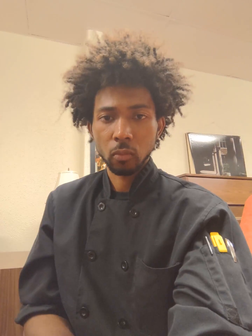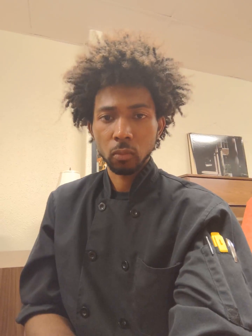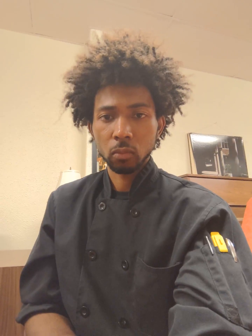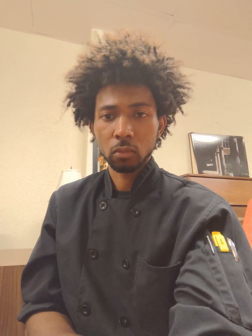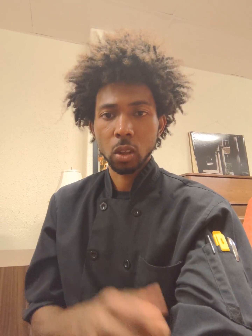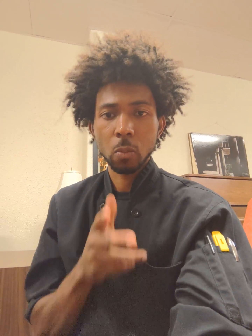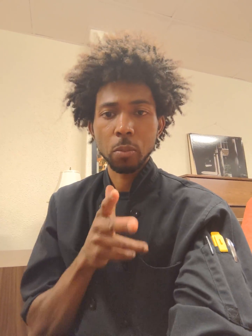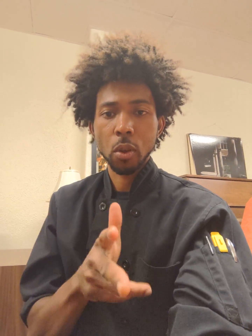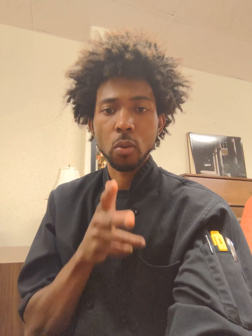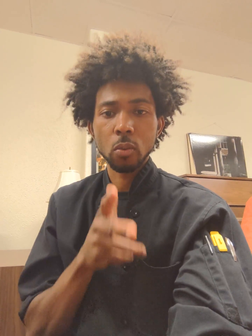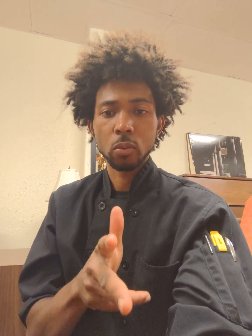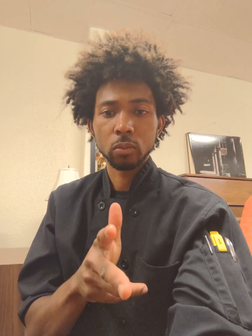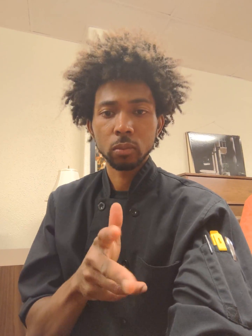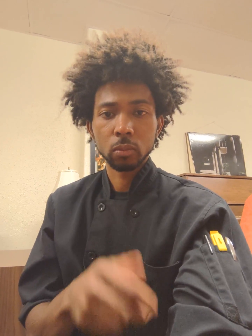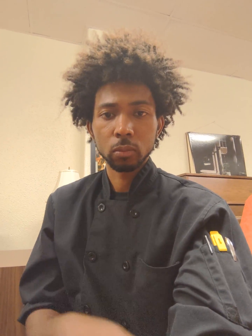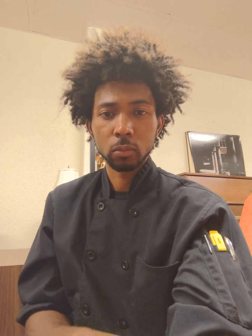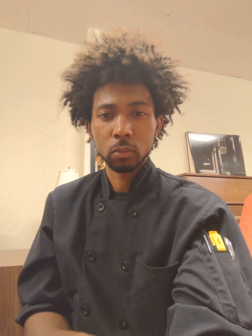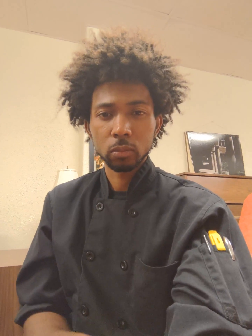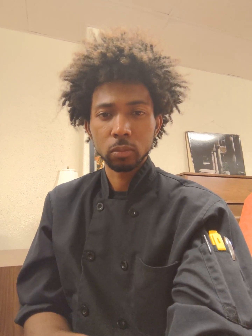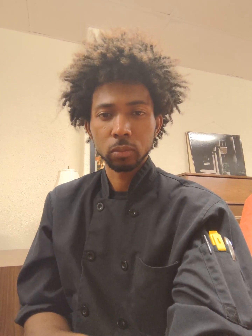garage